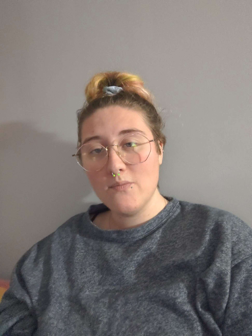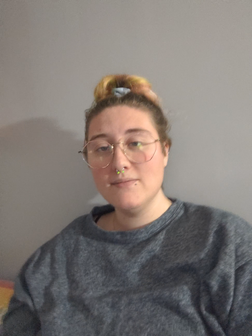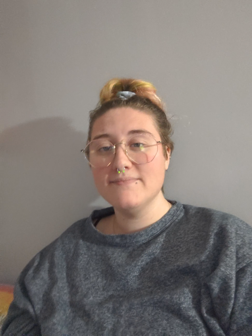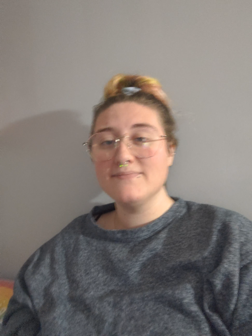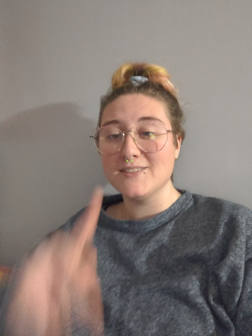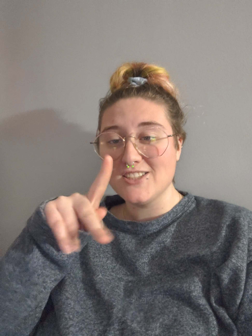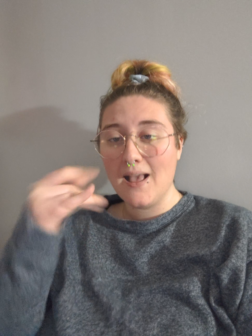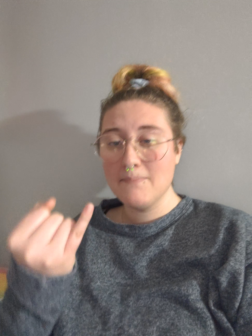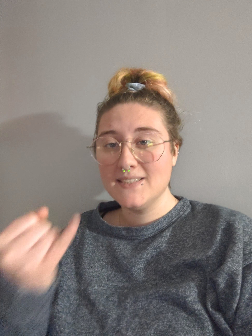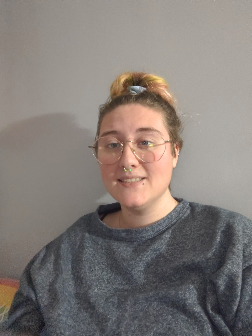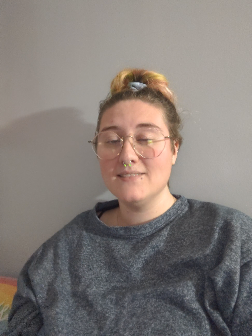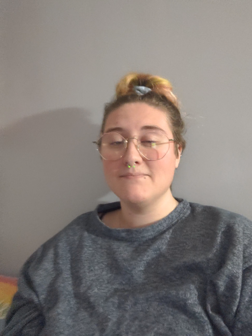pajamas